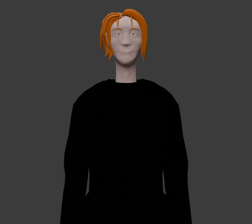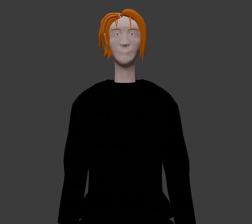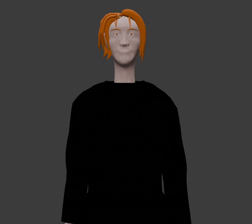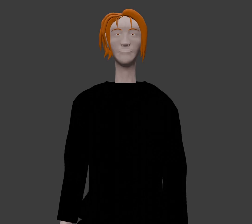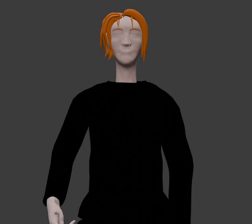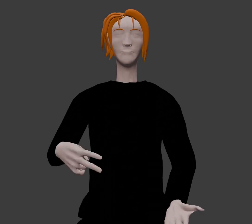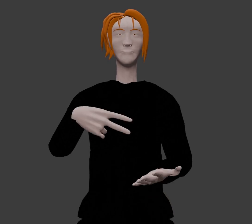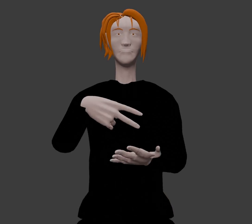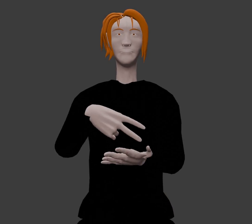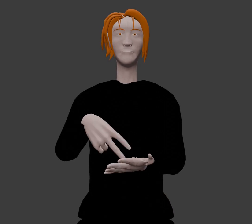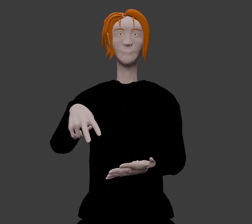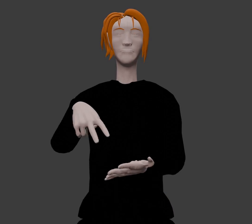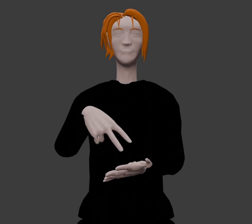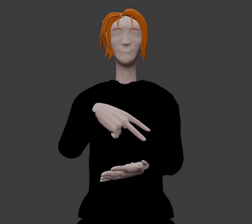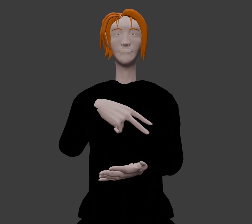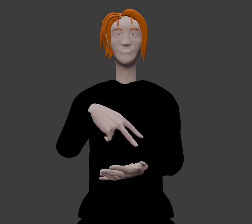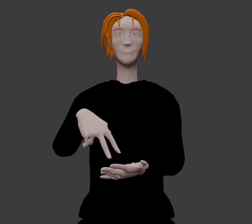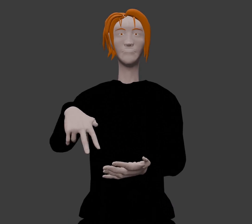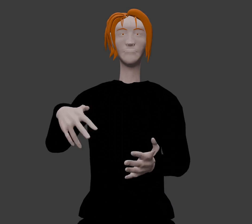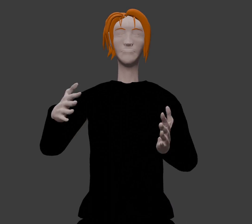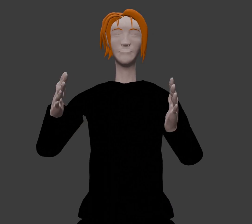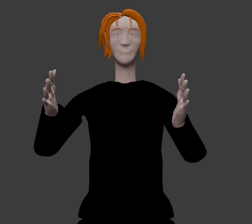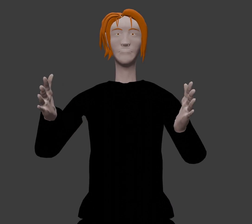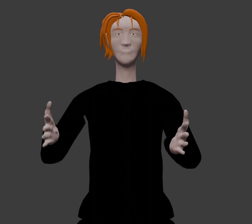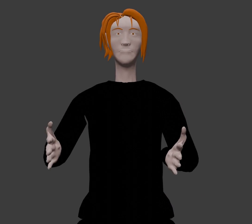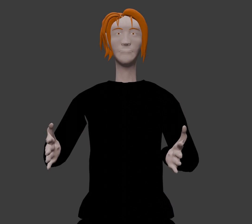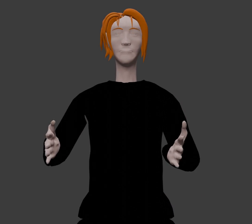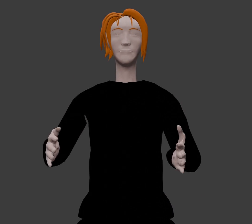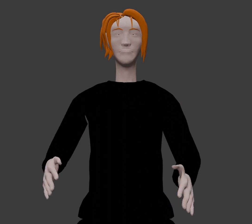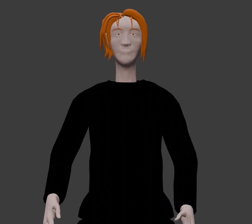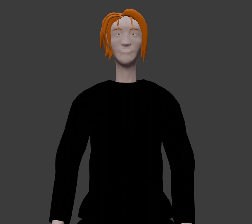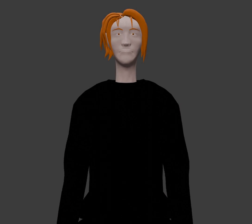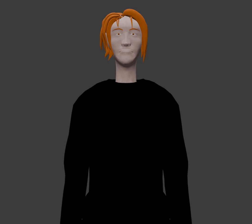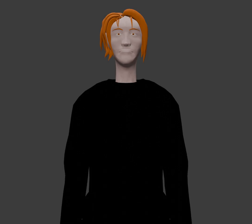Ballroom